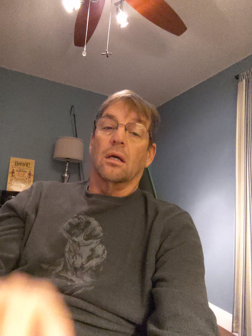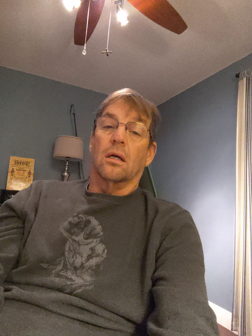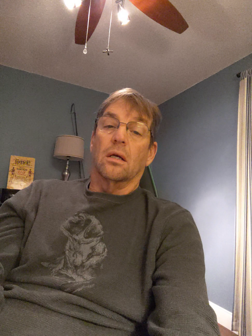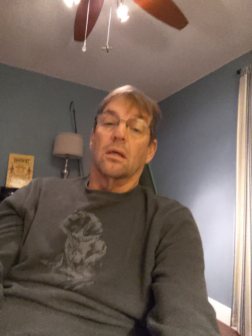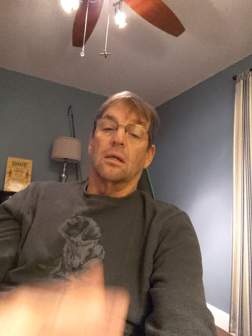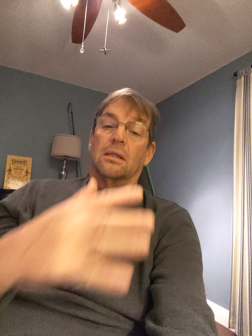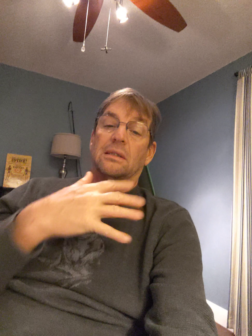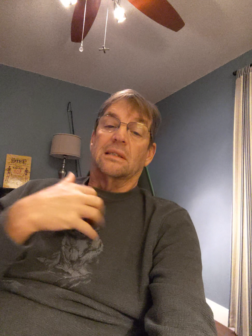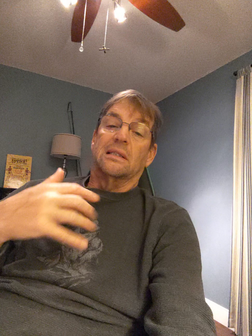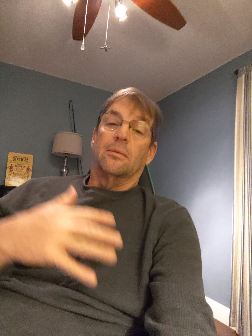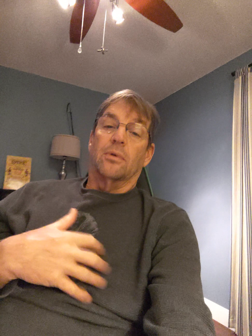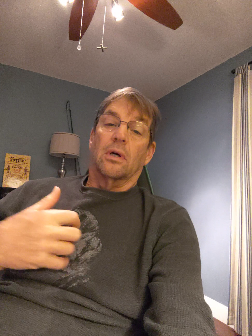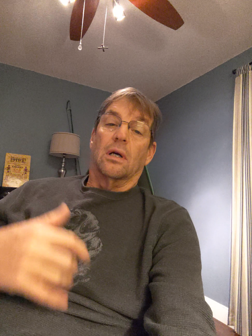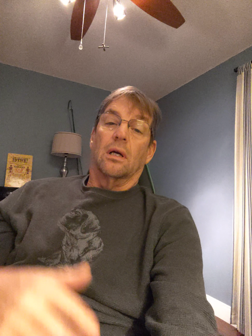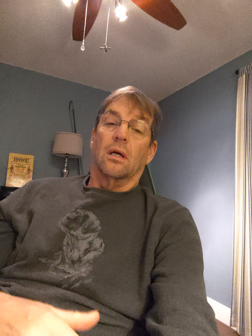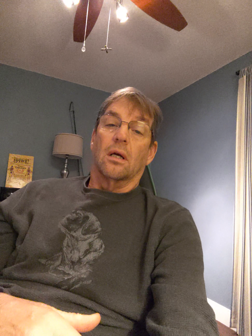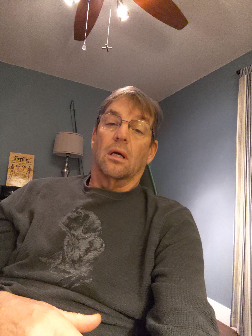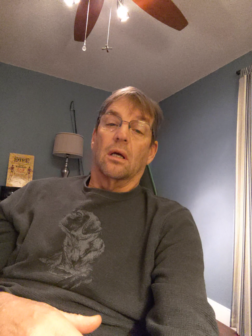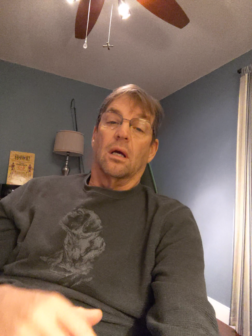zebra